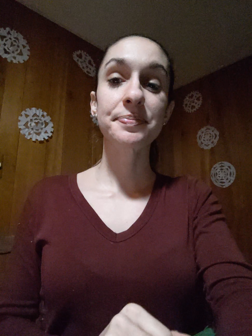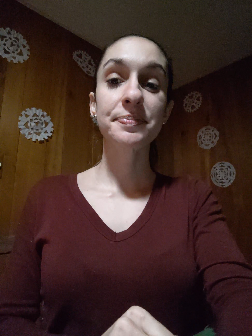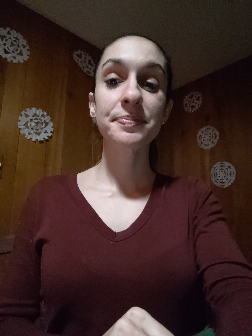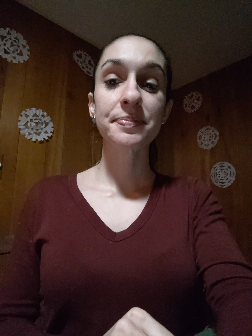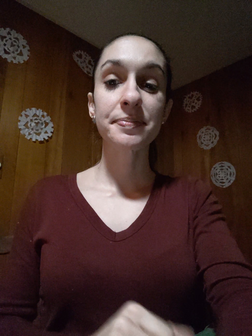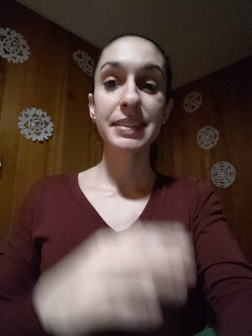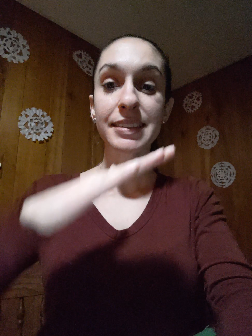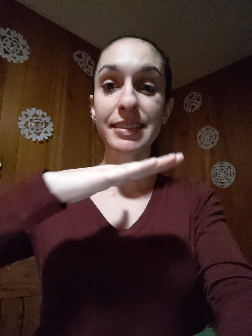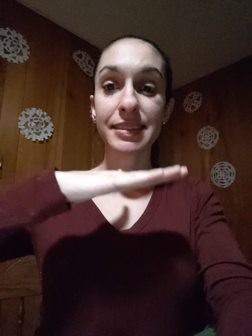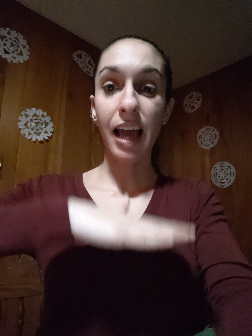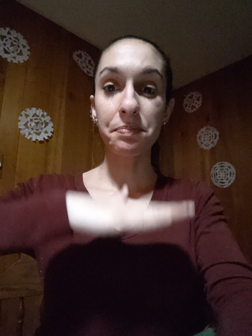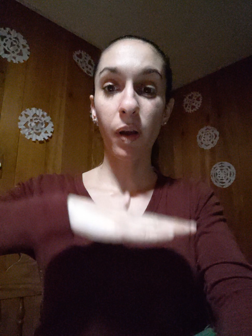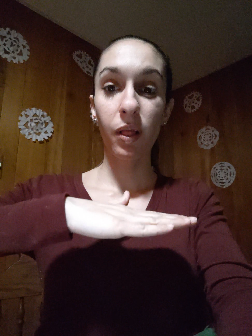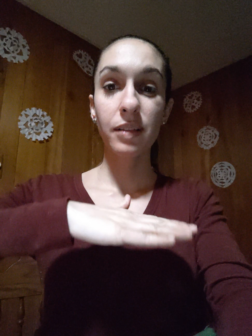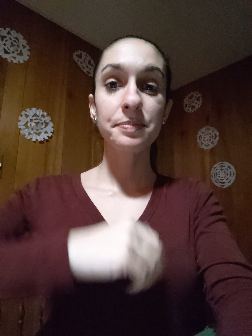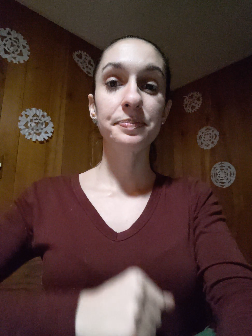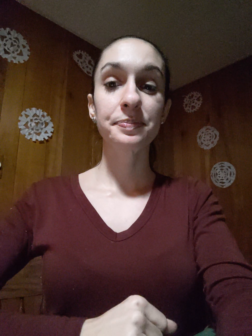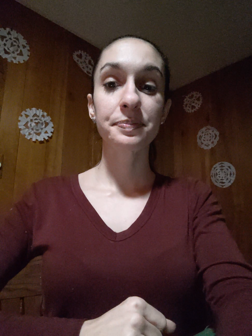table